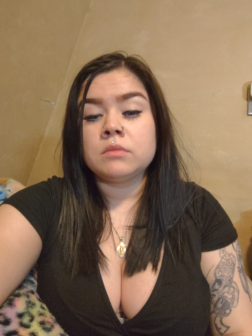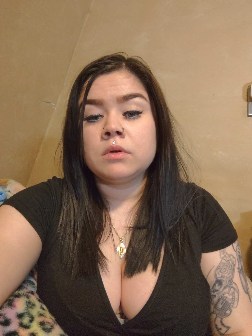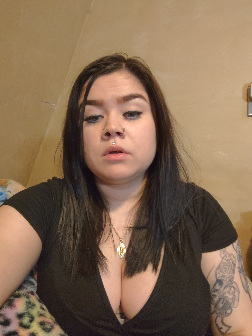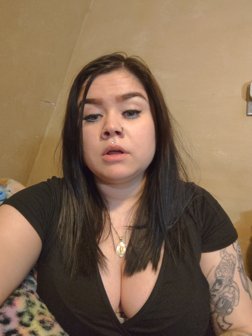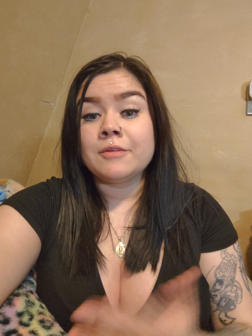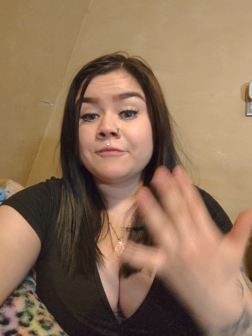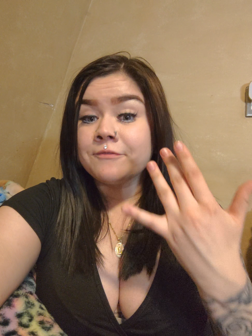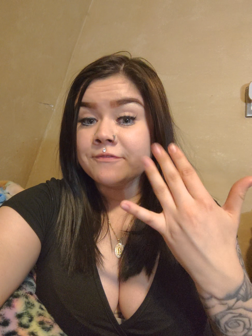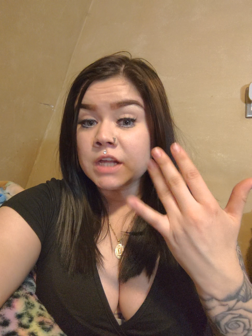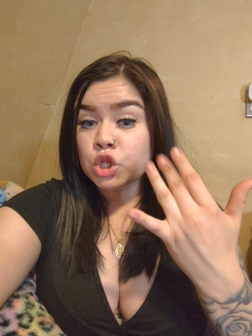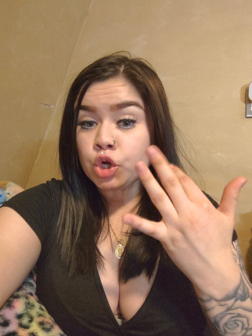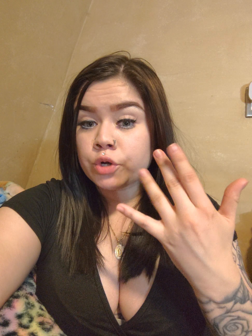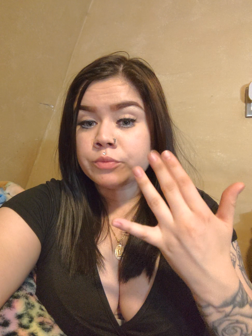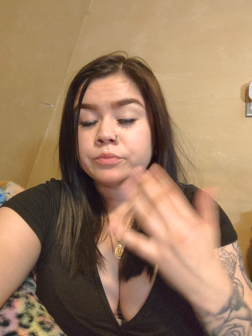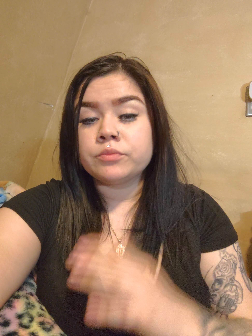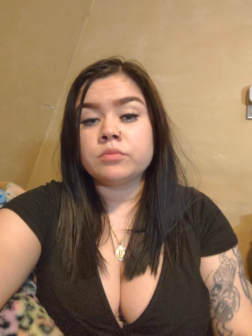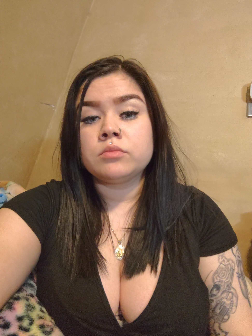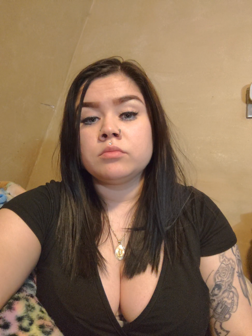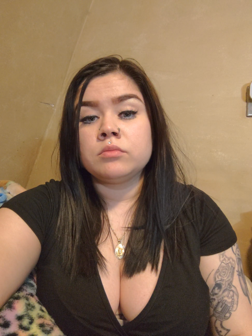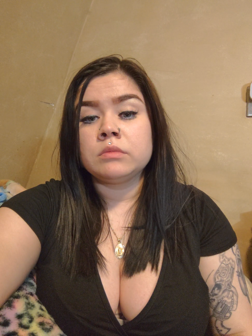finger